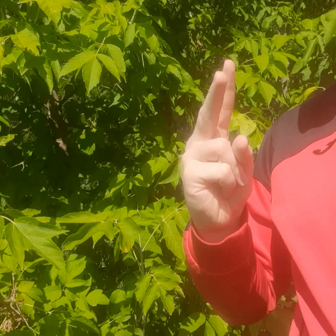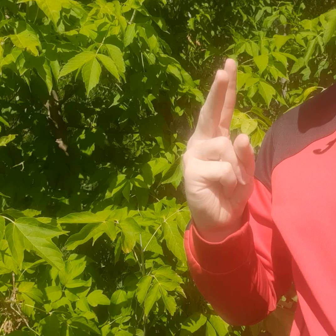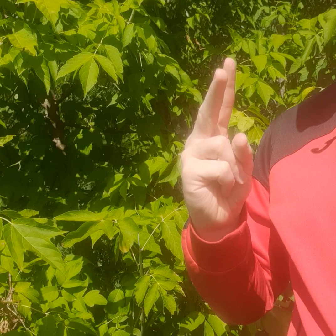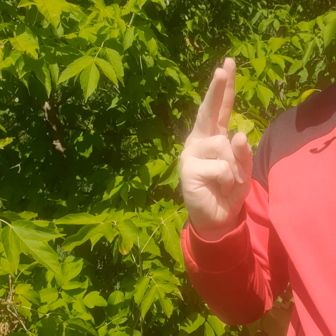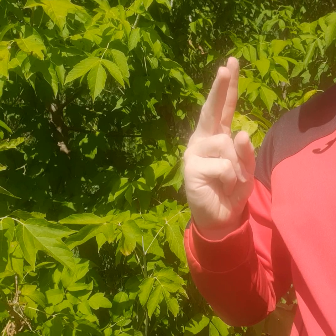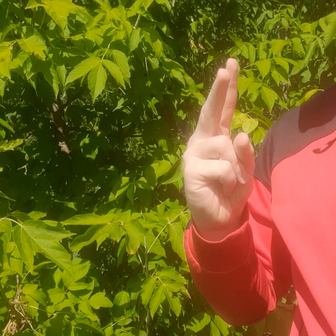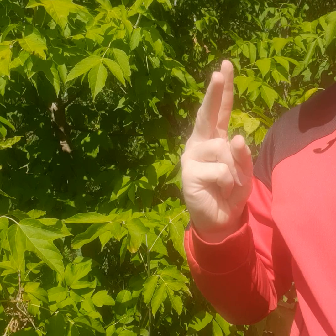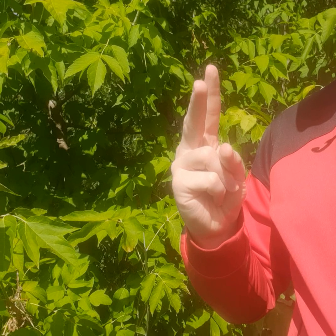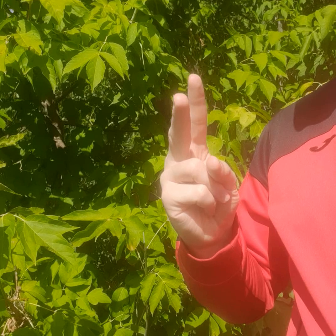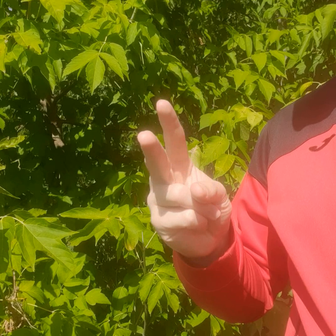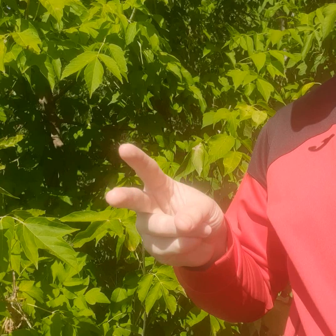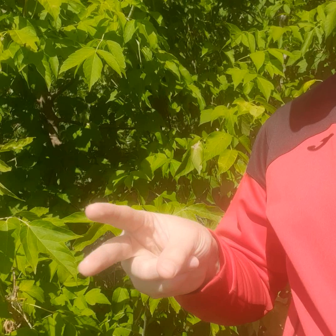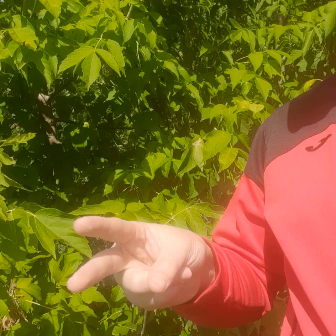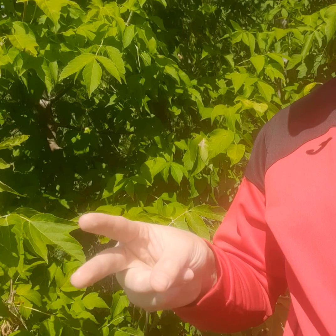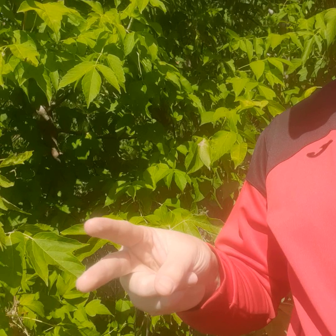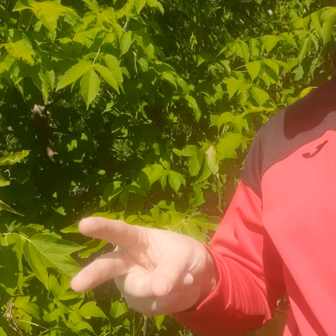К